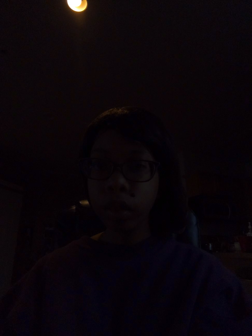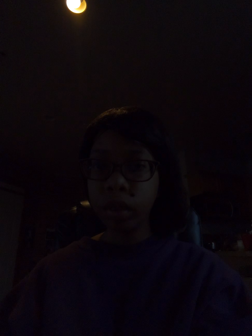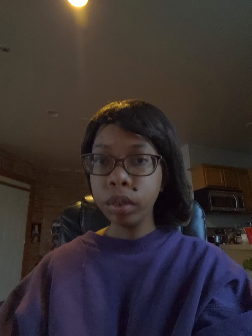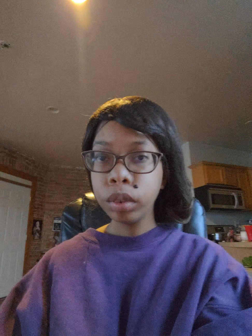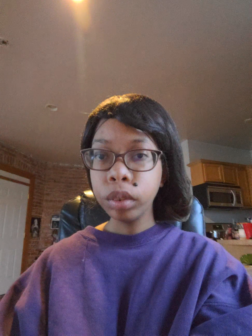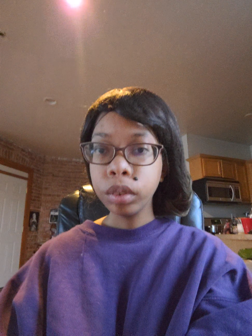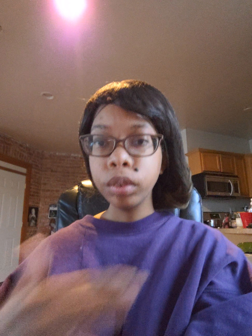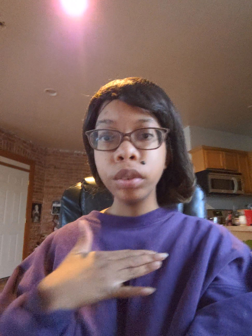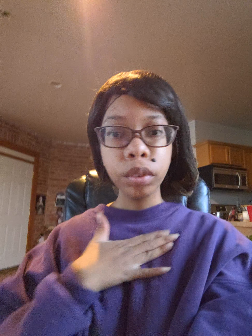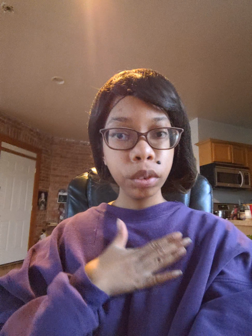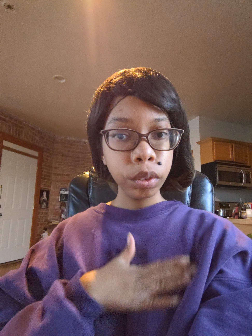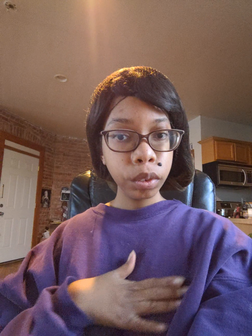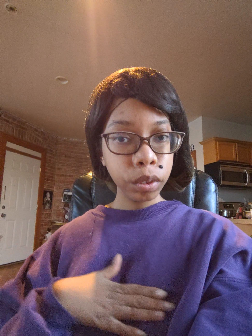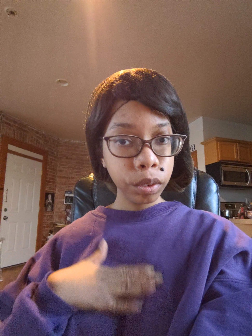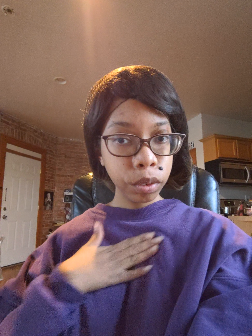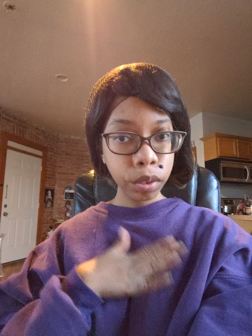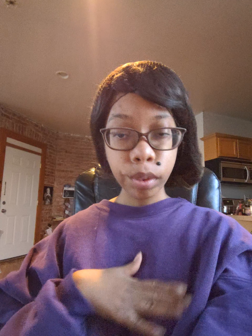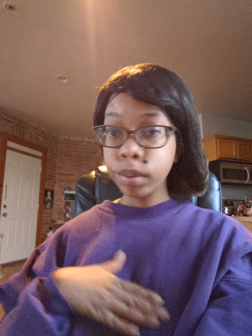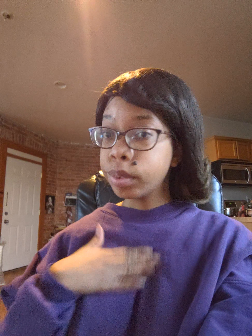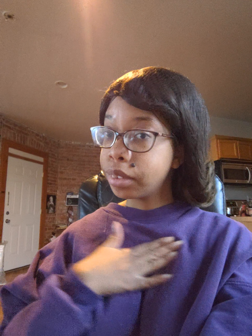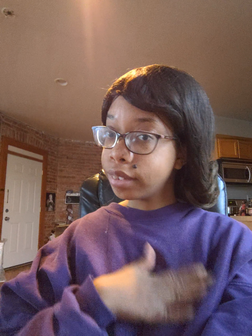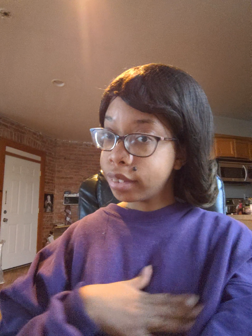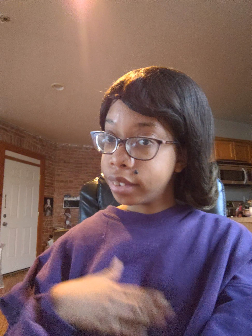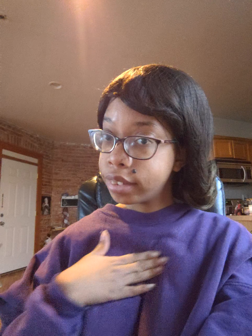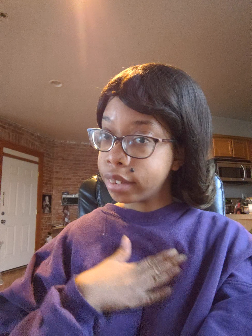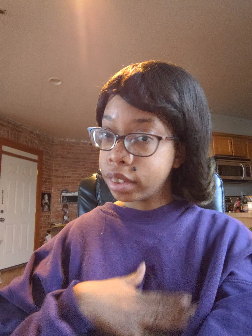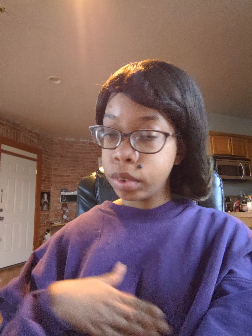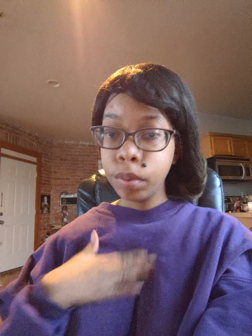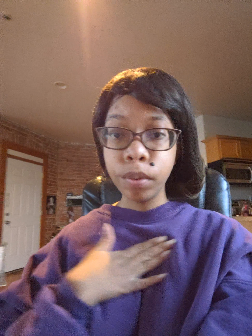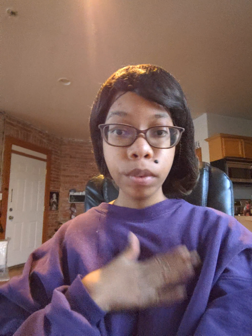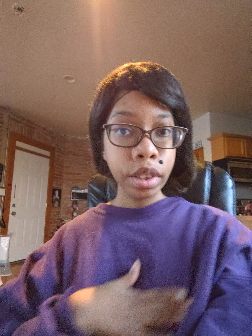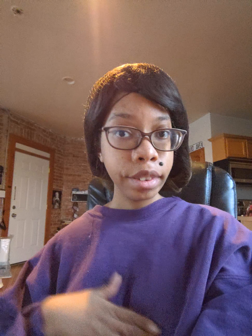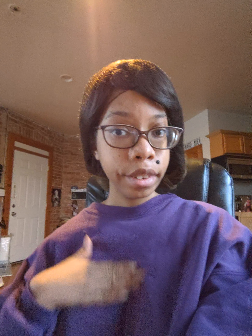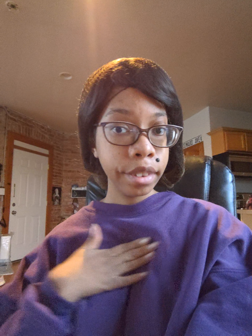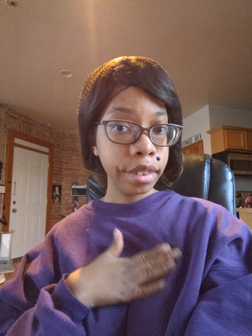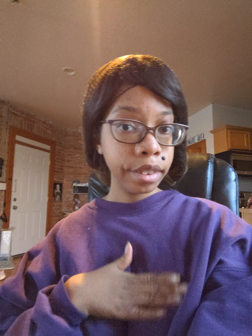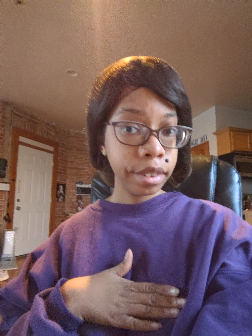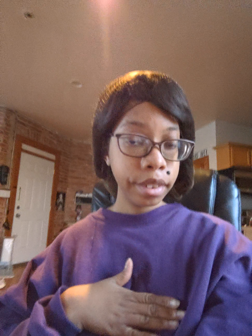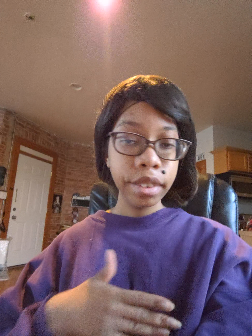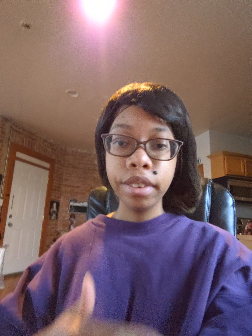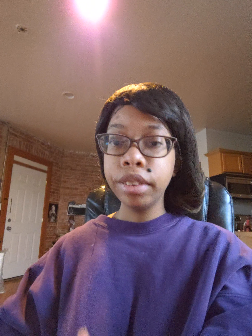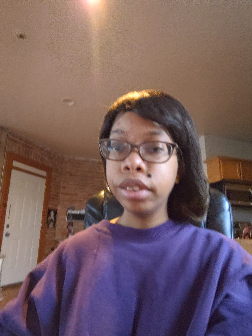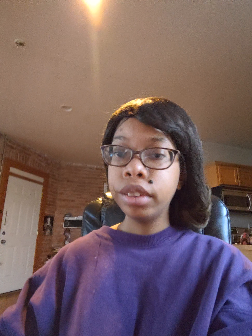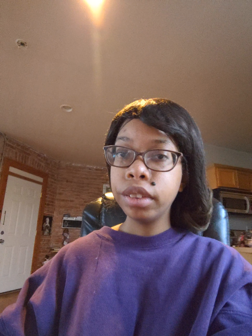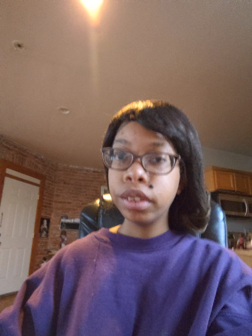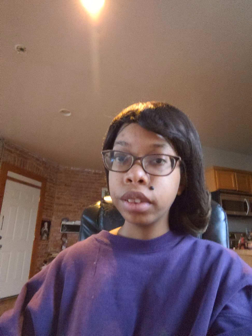please